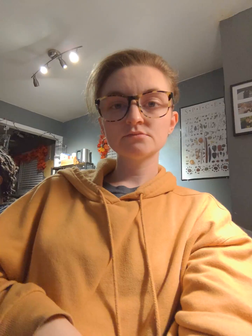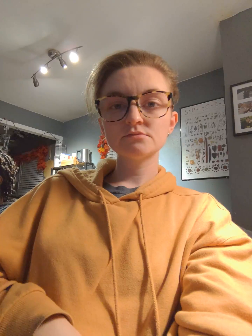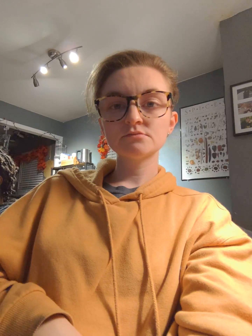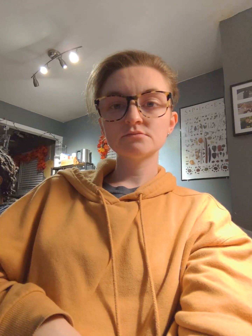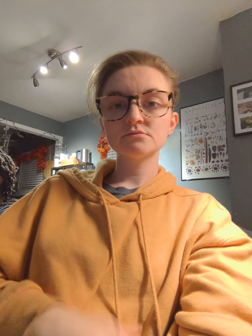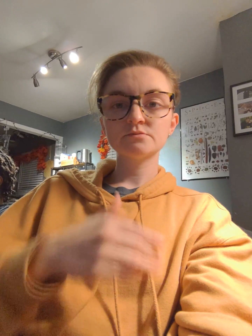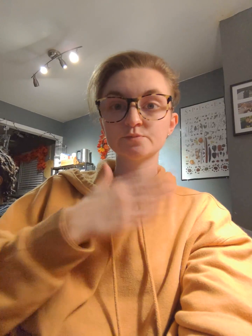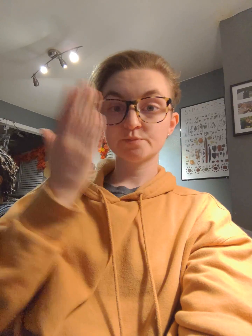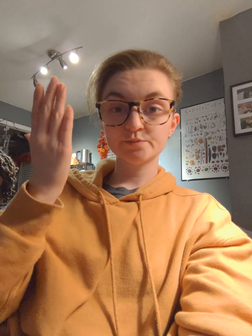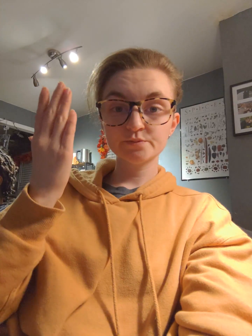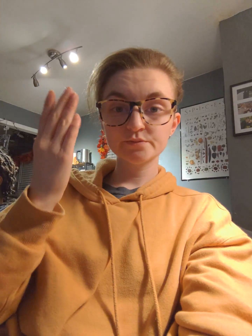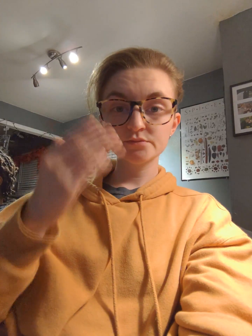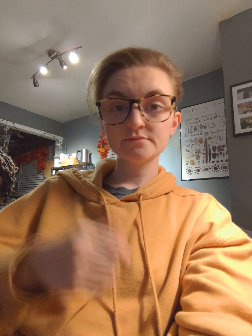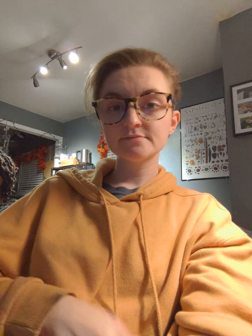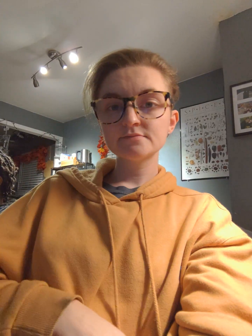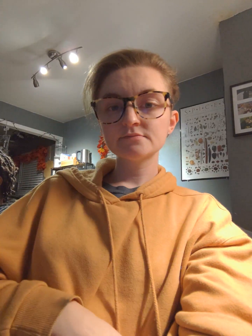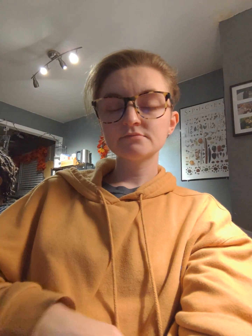all gone